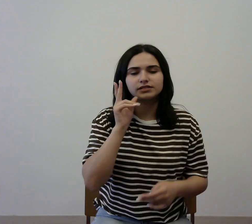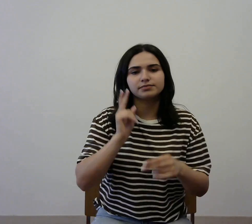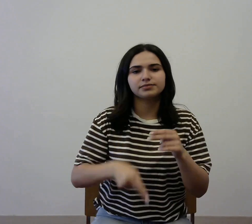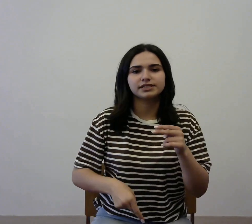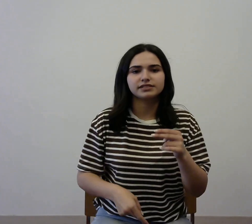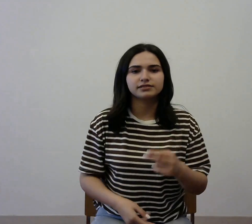bitmək